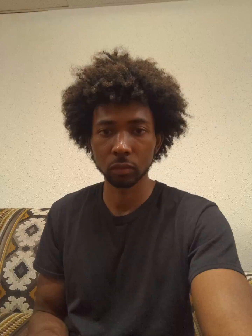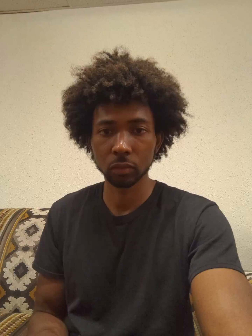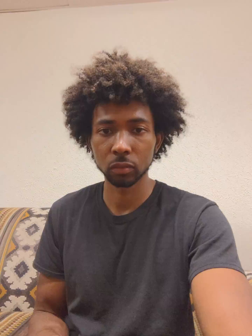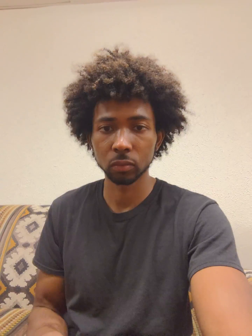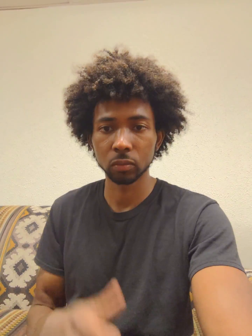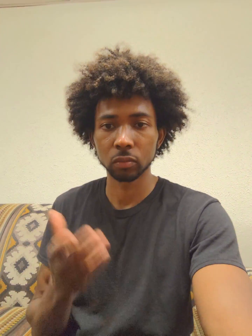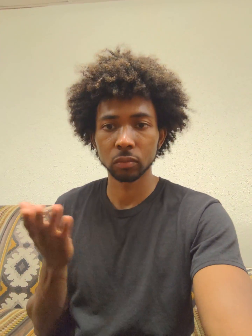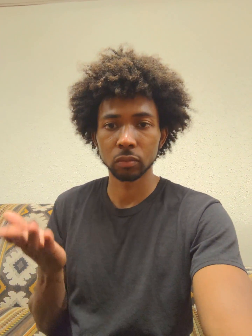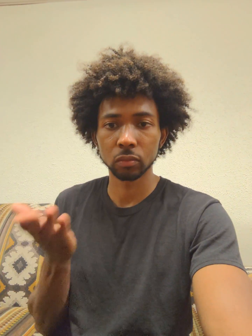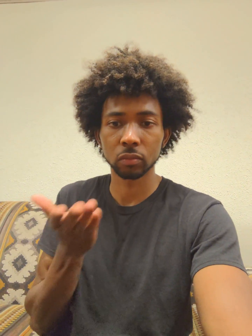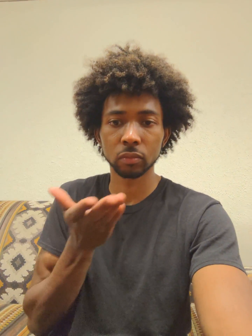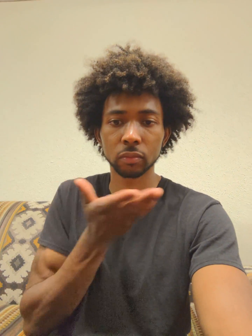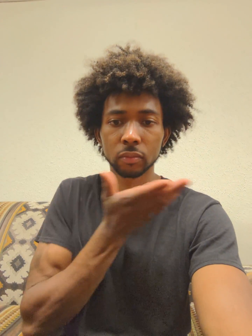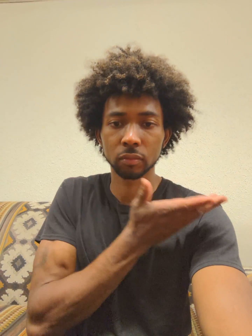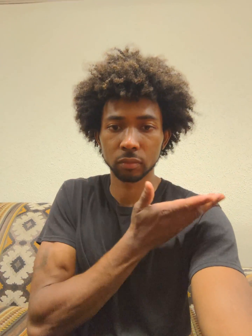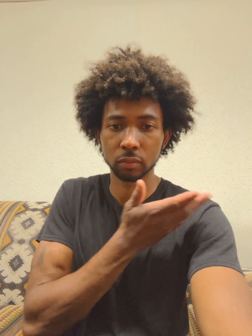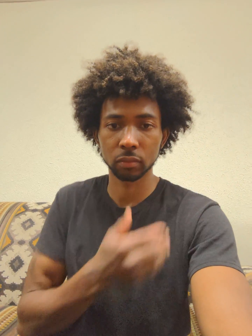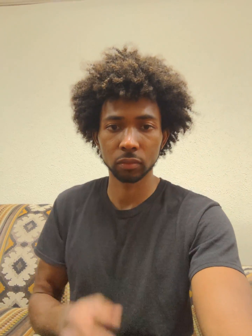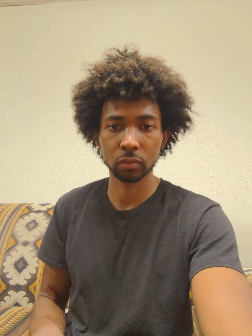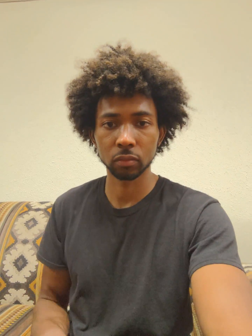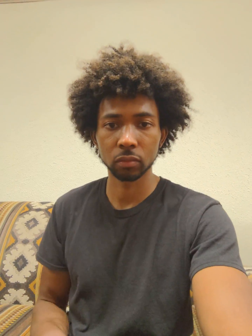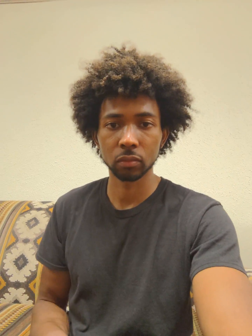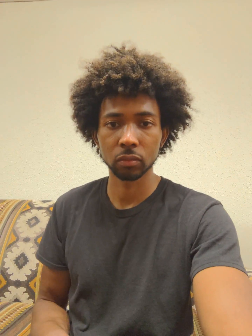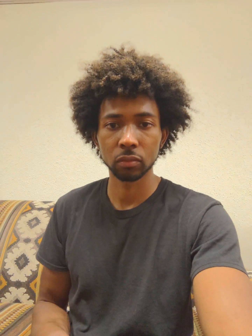carry